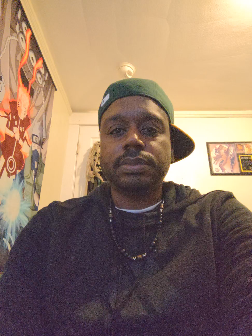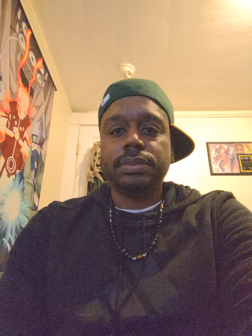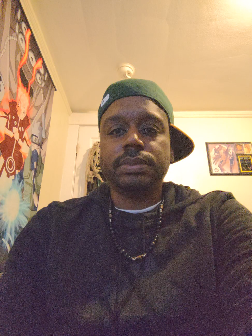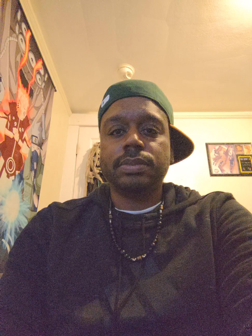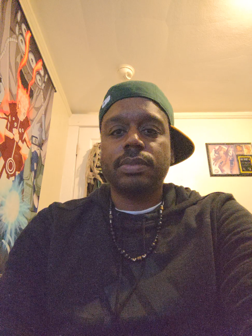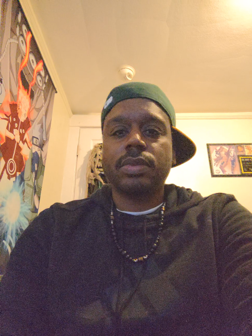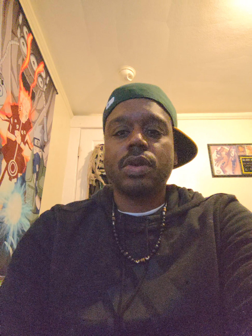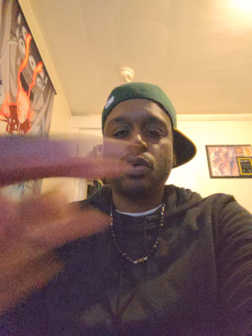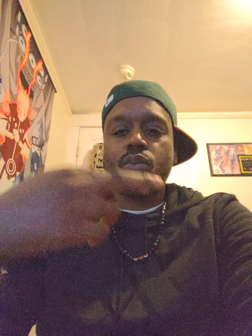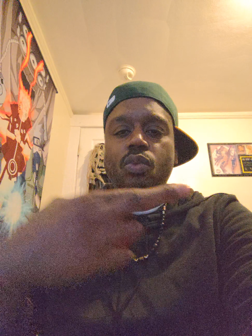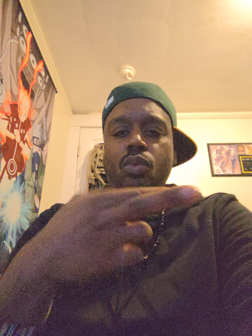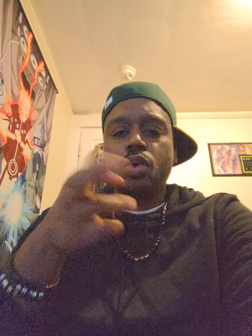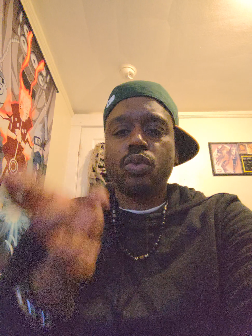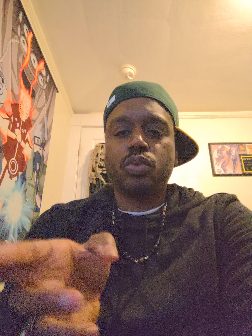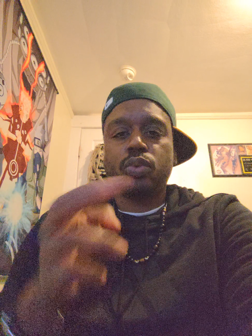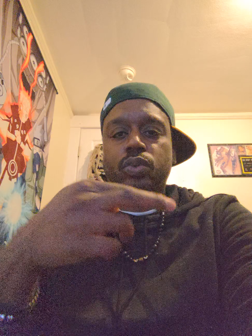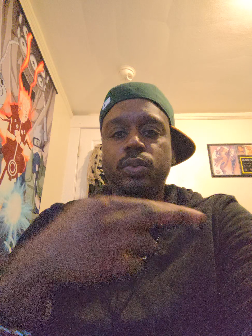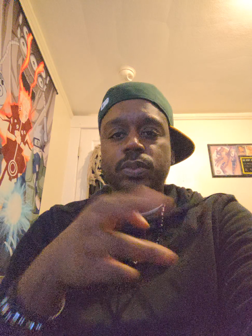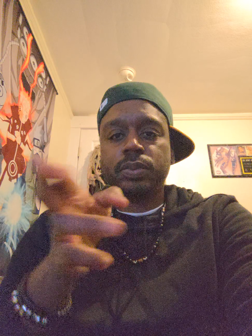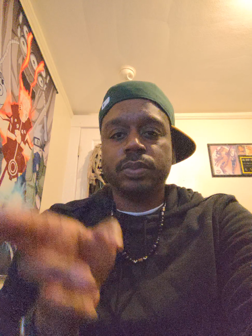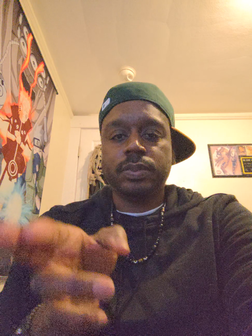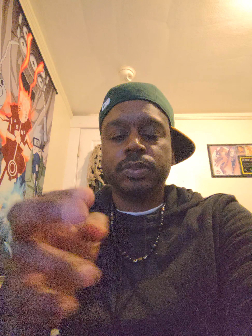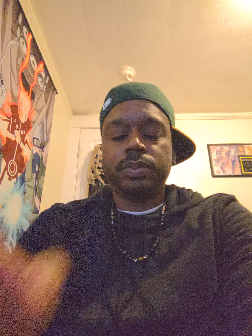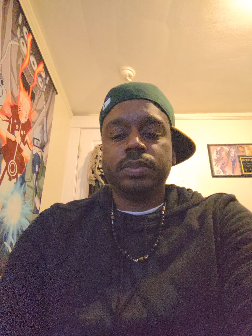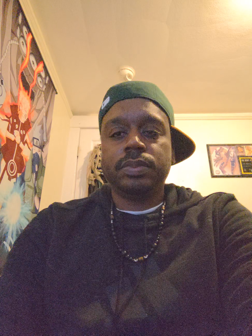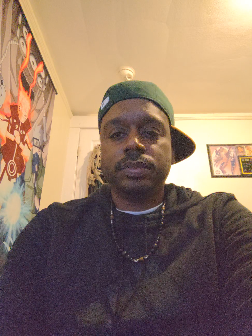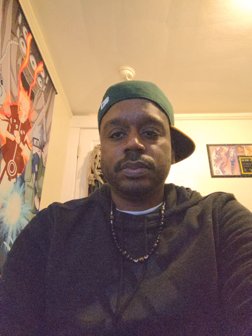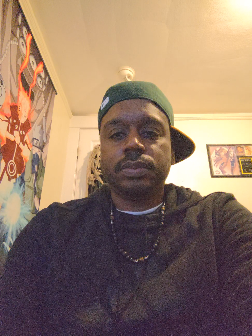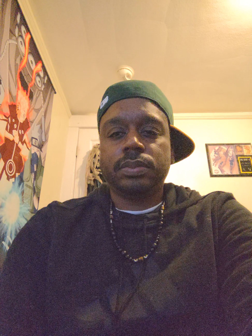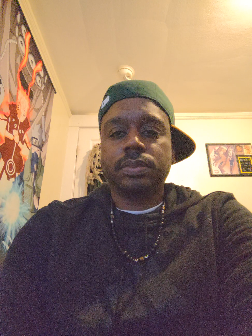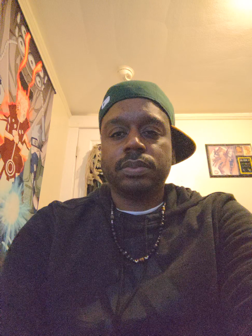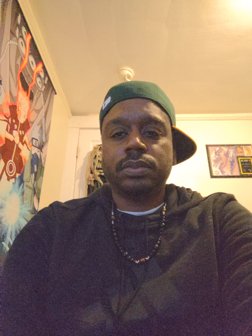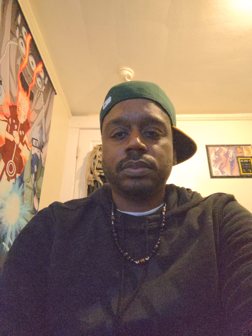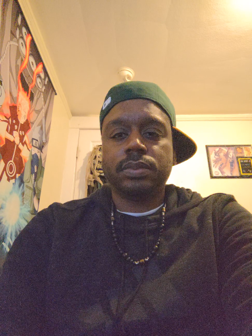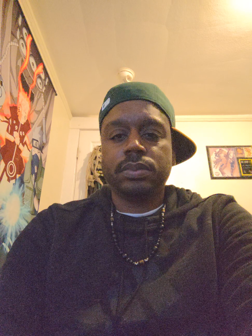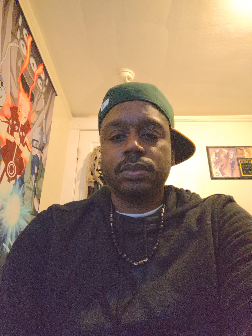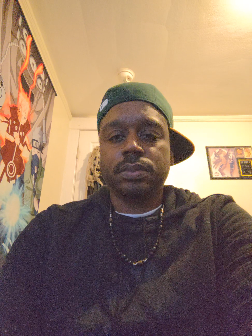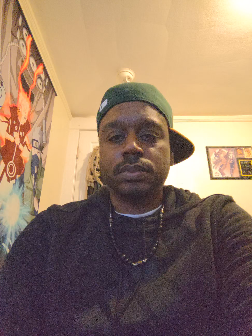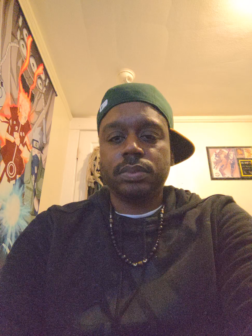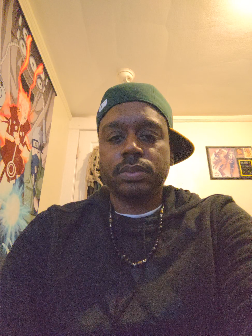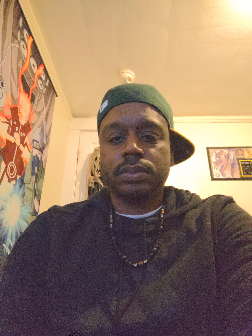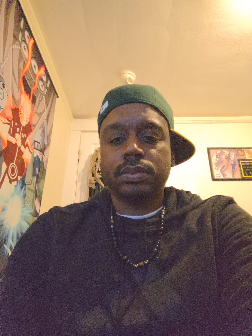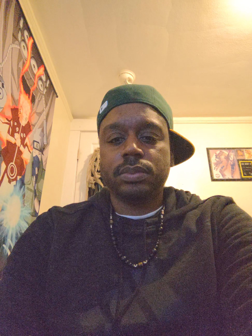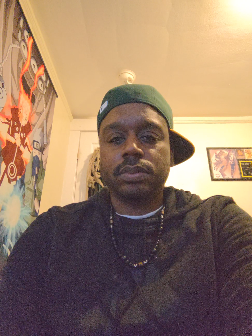room